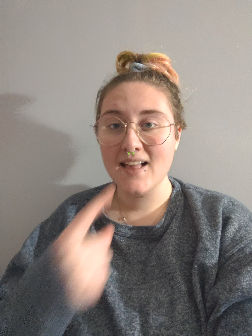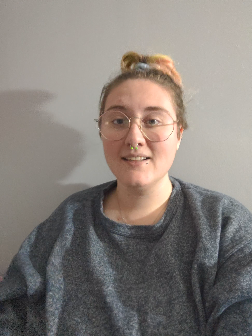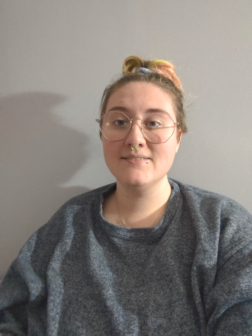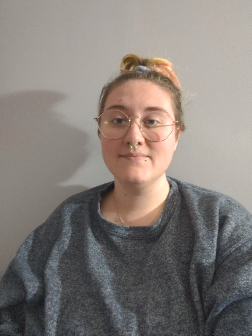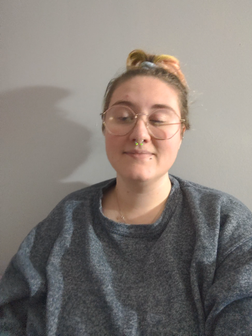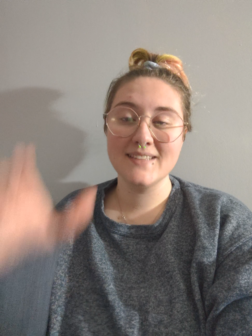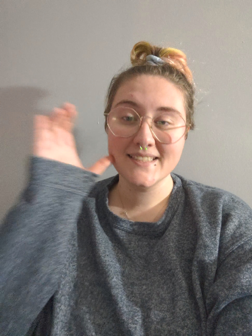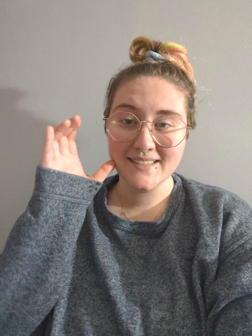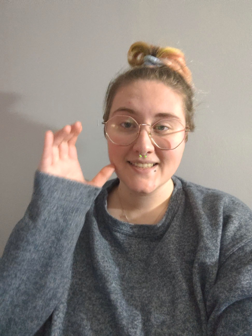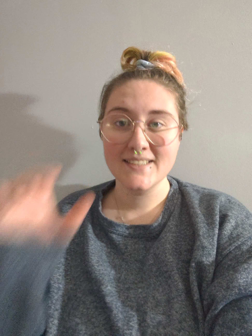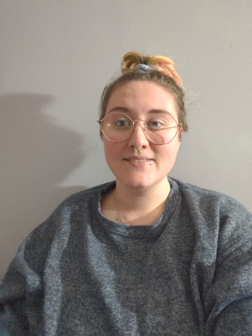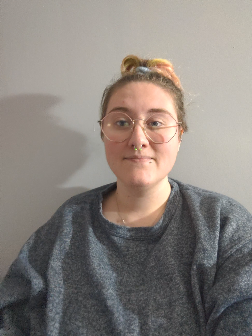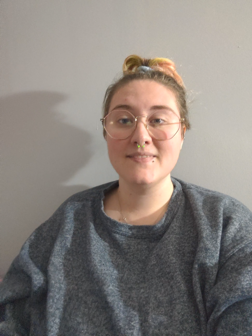listen